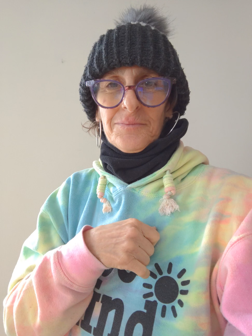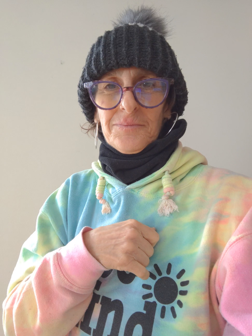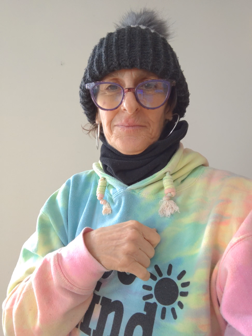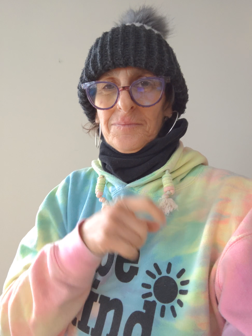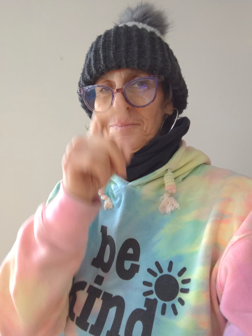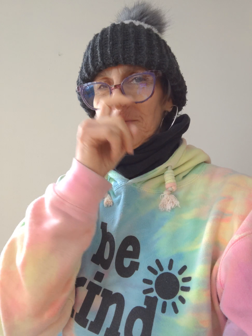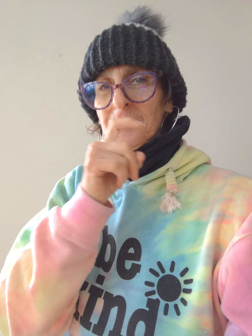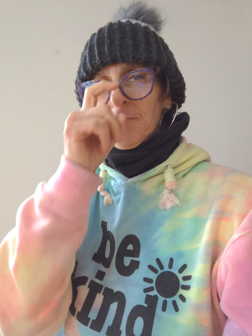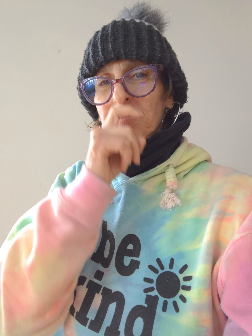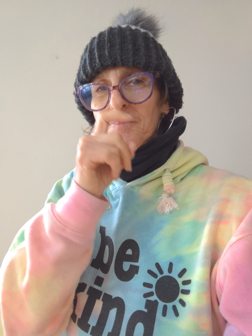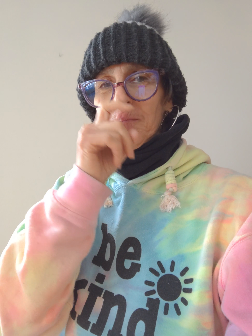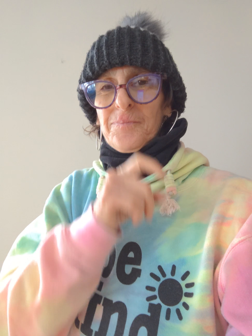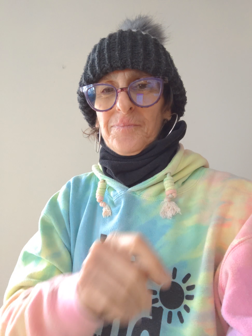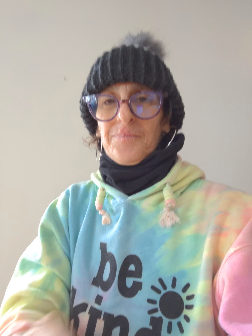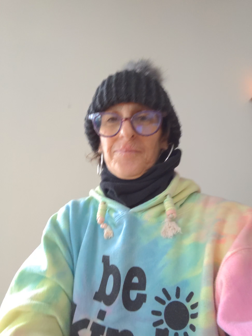doll